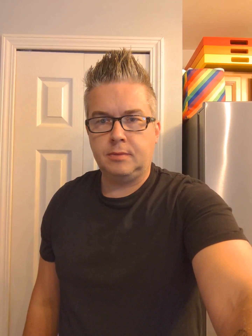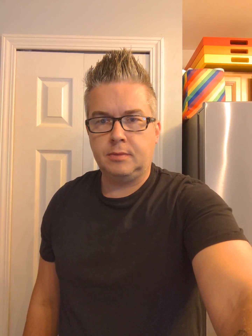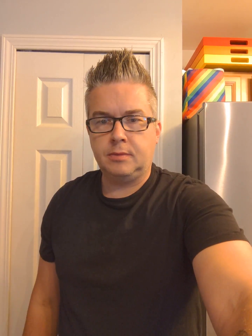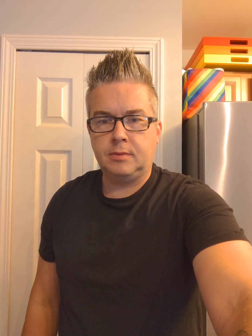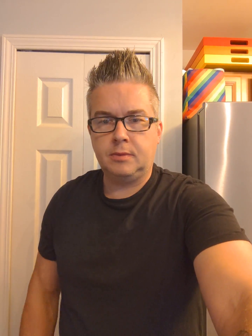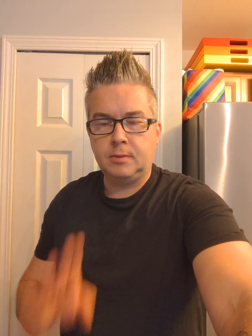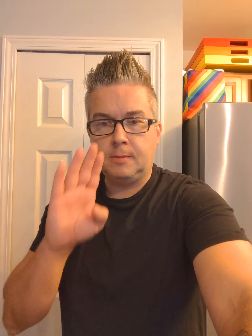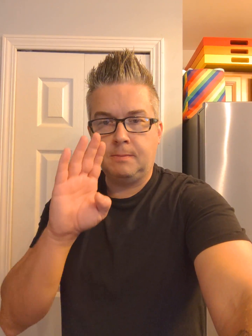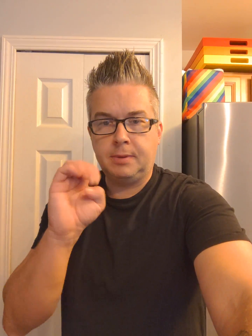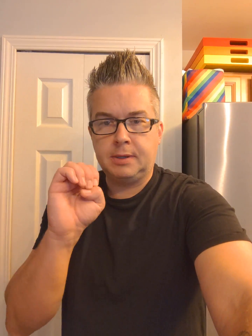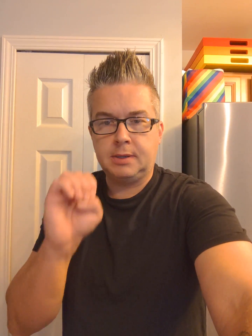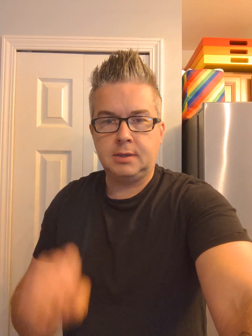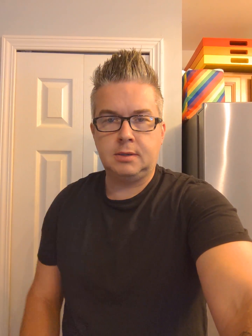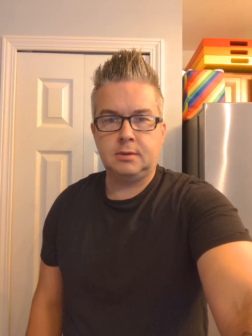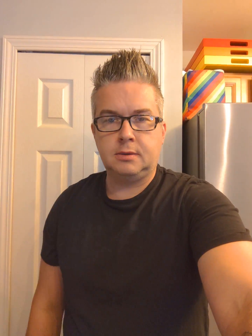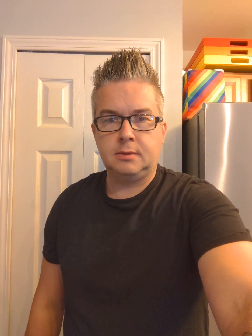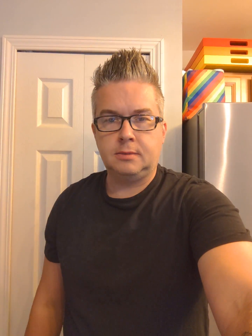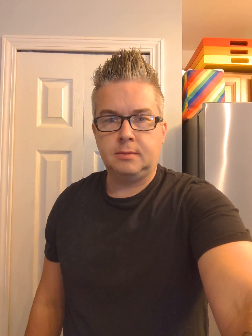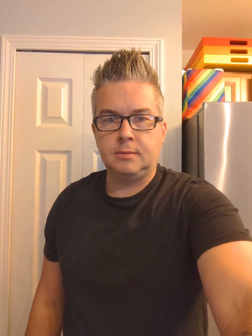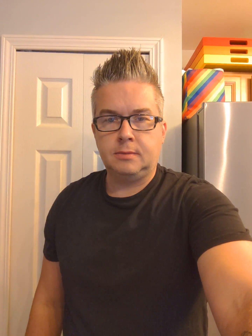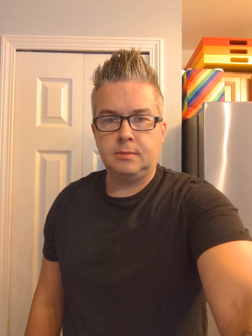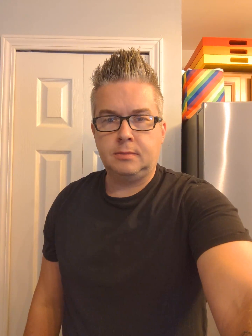be